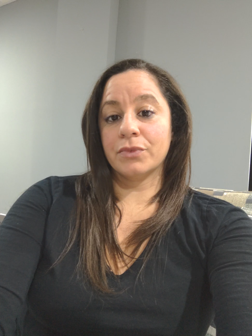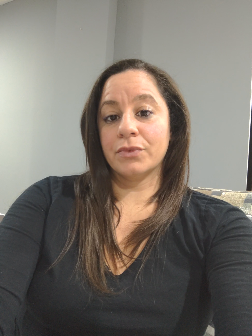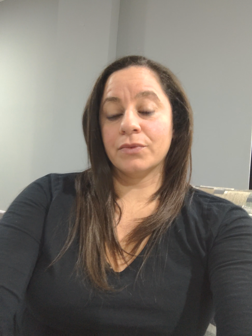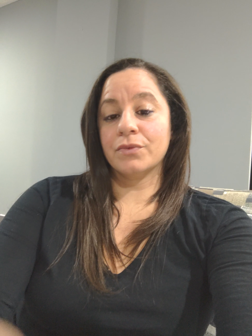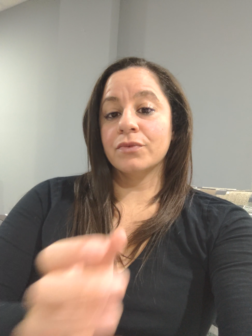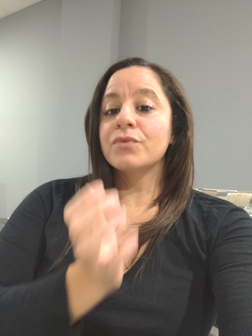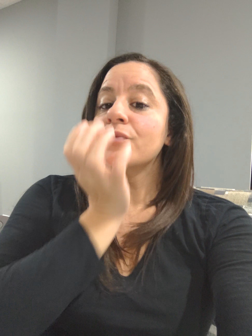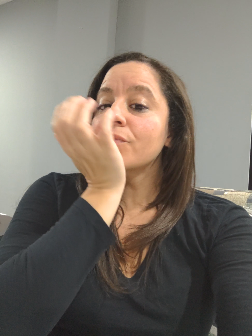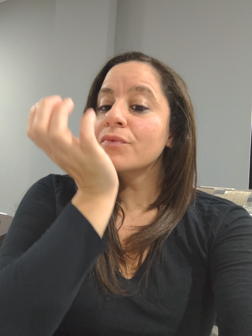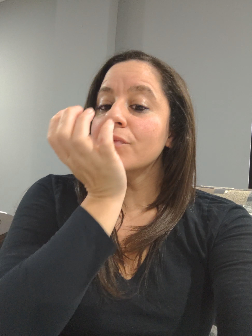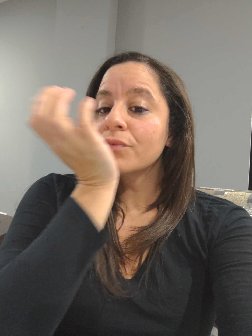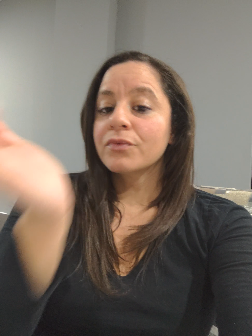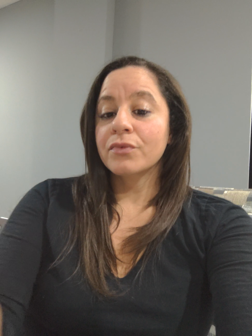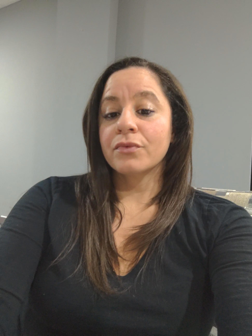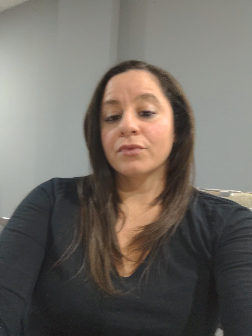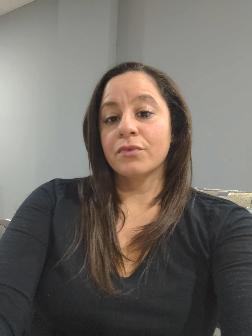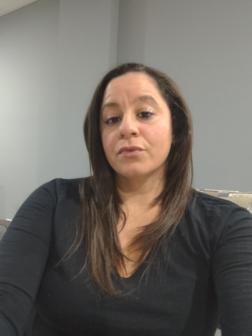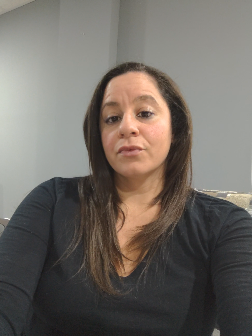grass